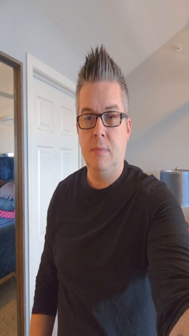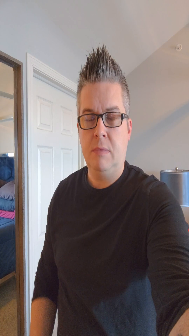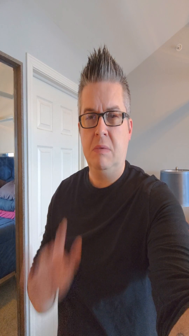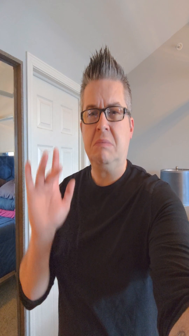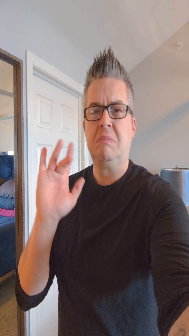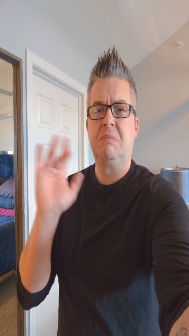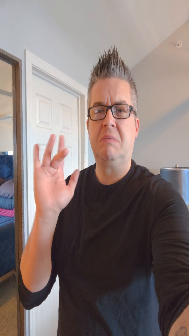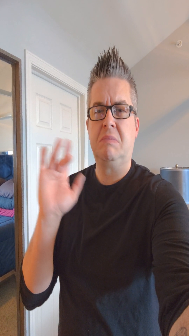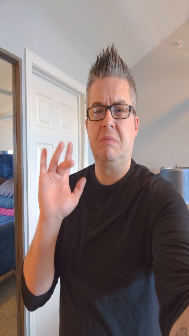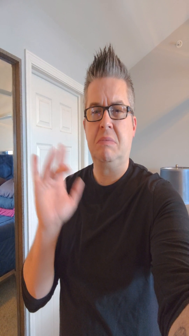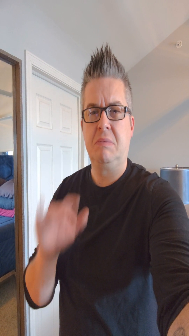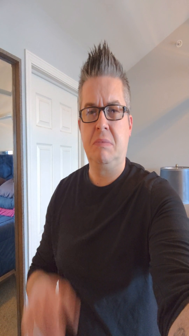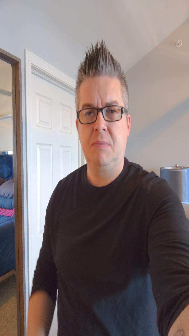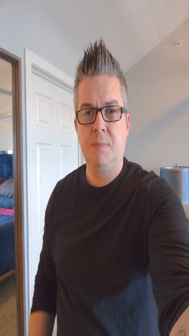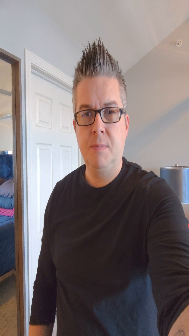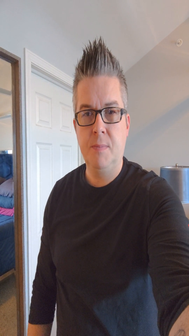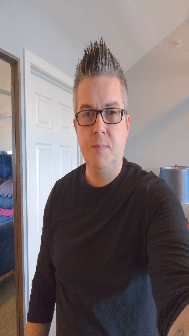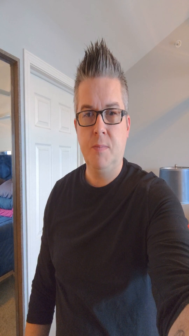yucky